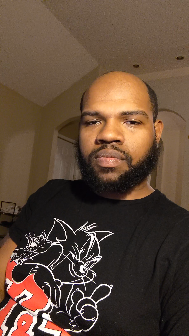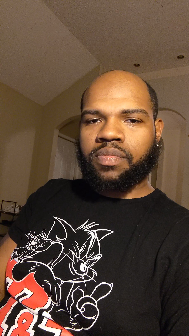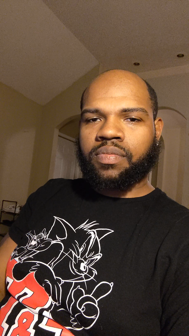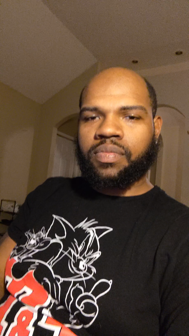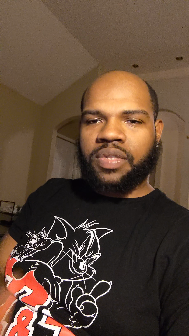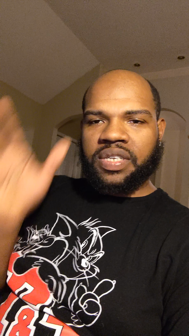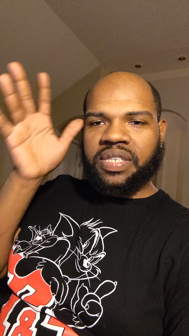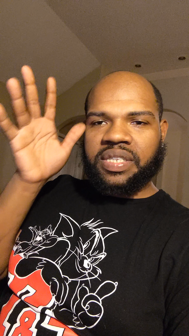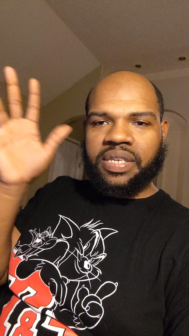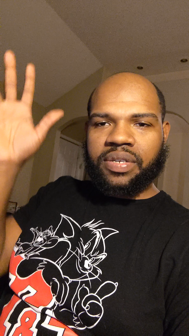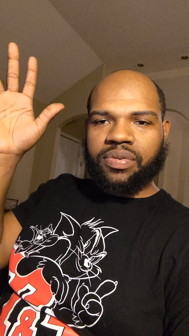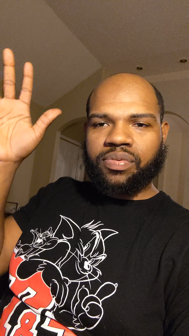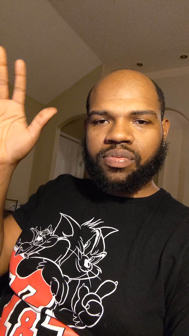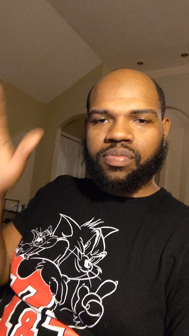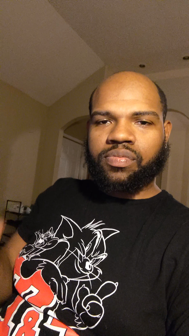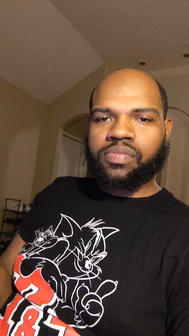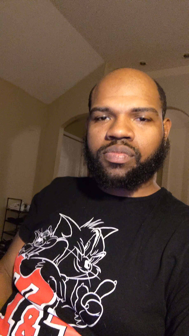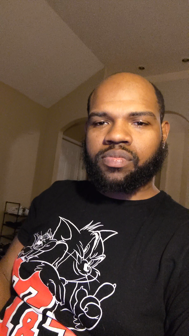deer